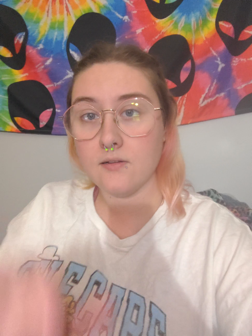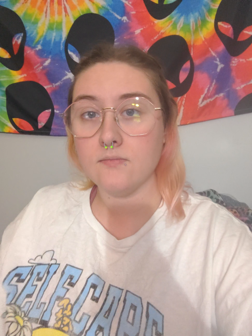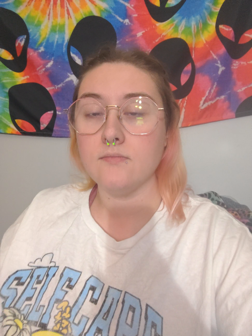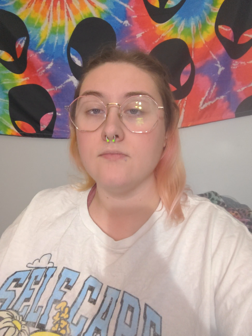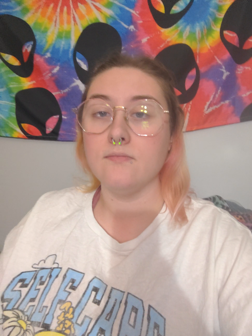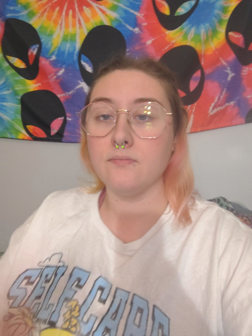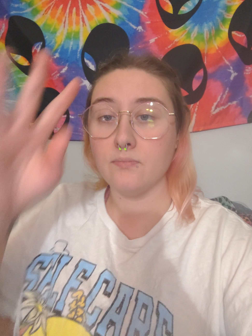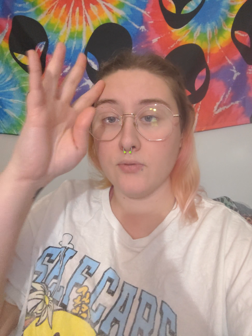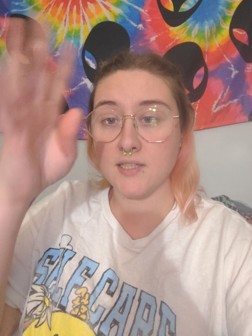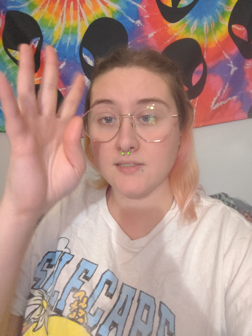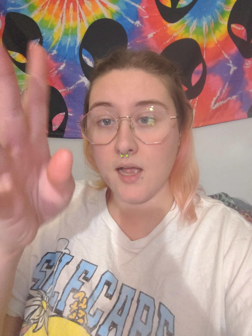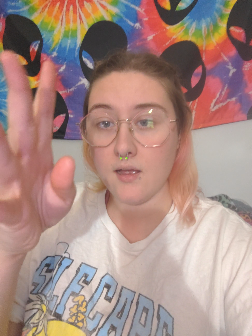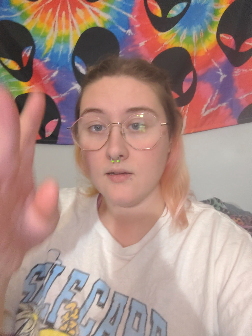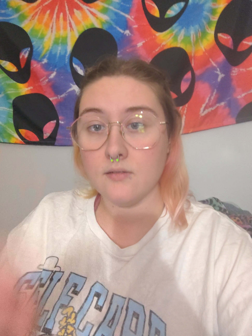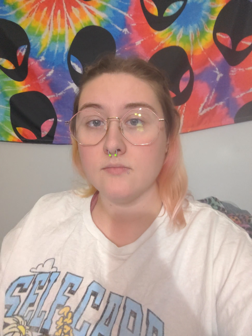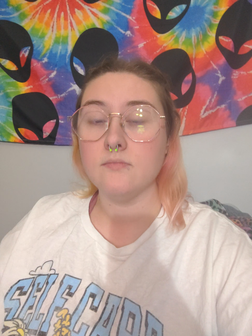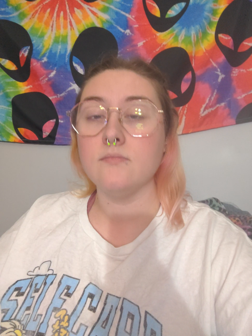pretend